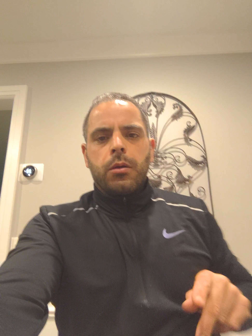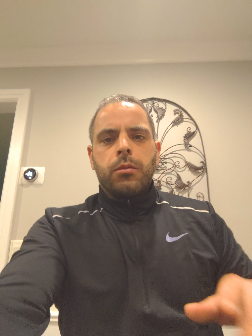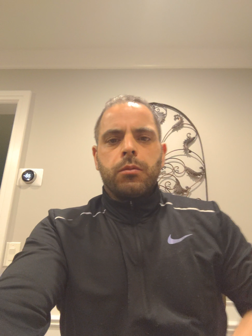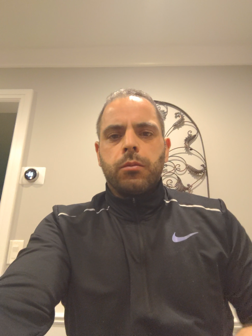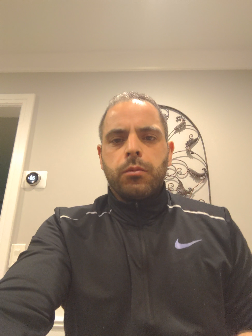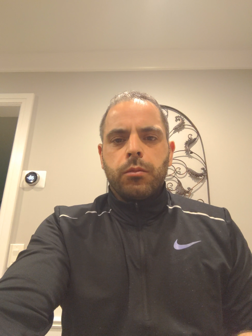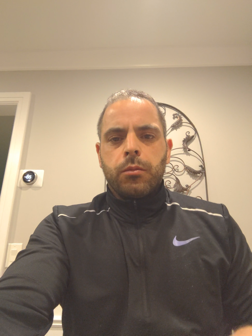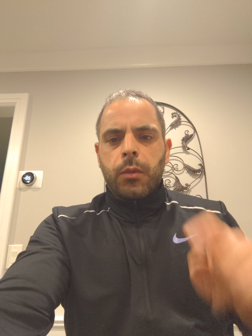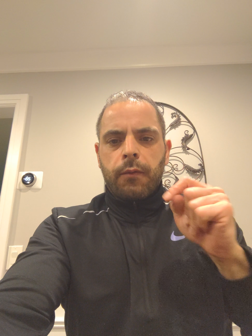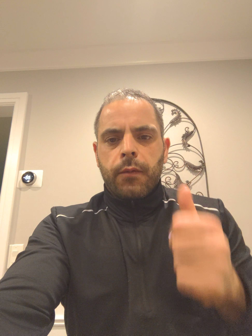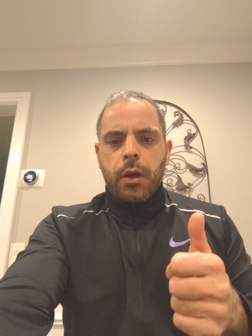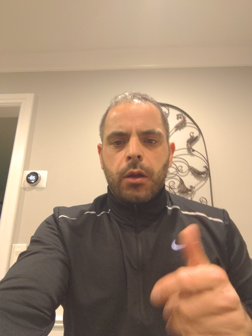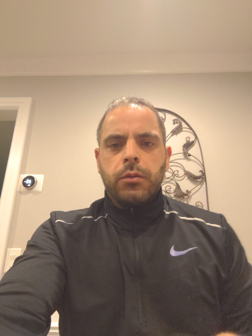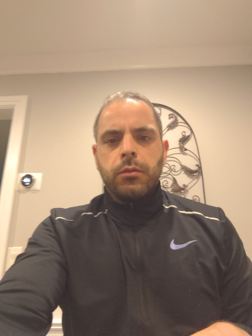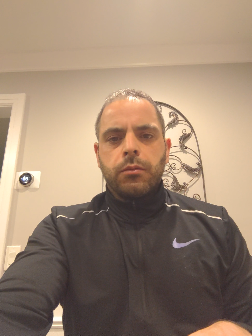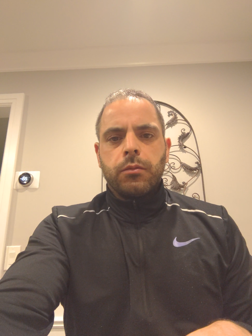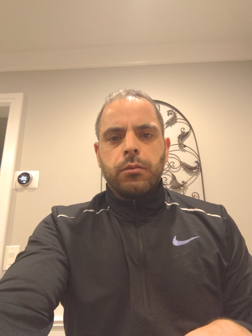fast